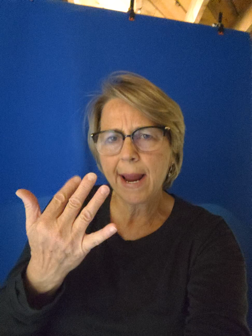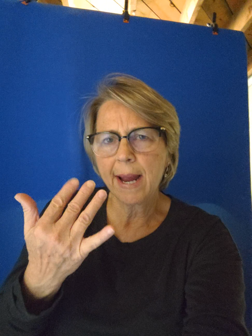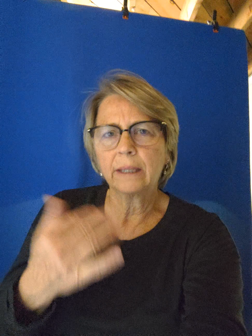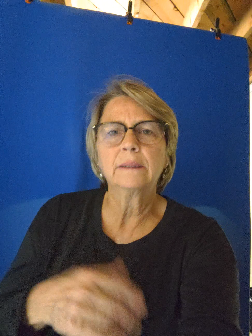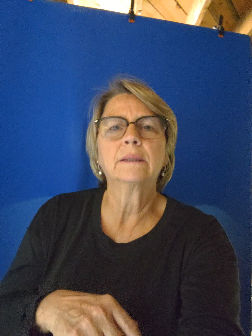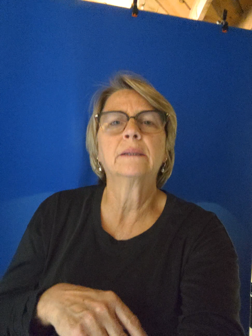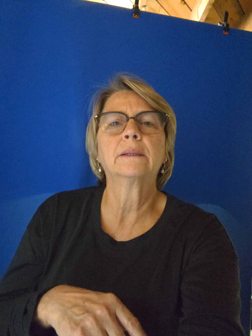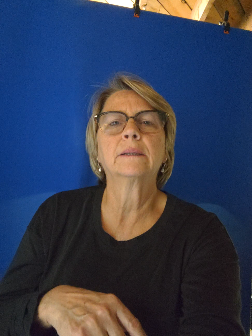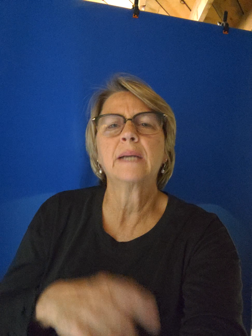wait